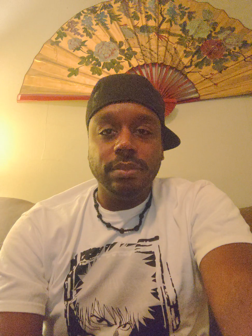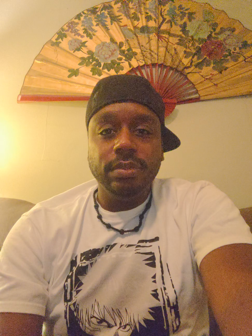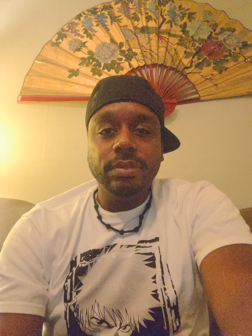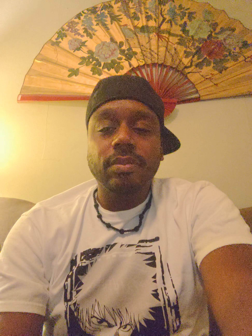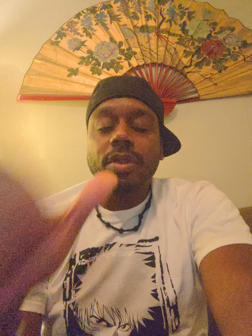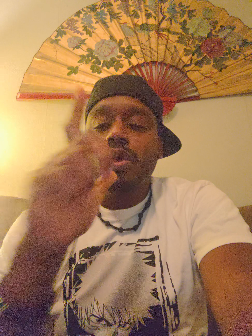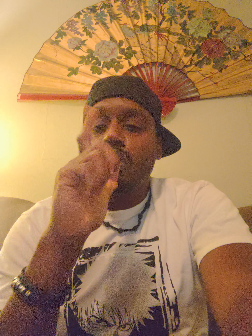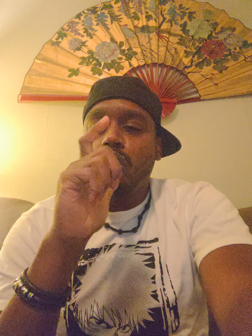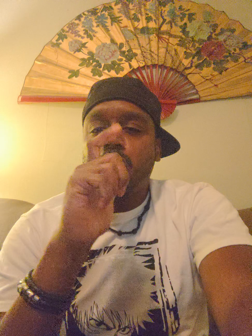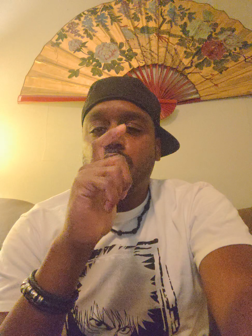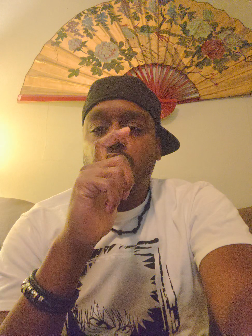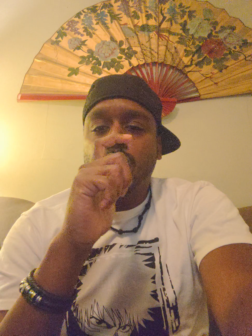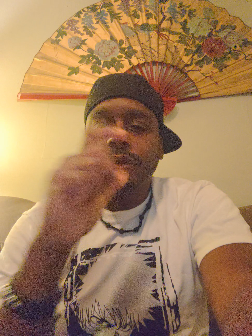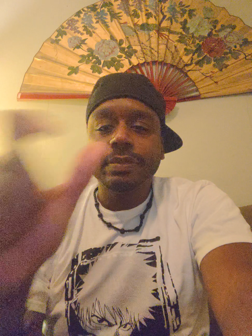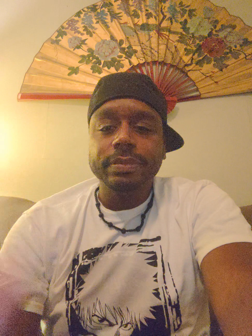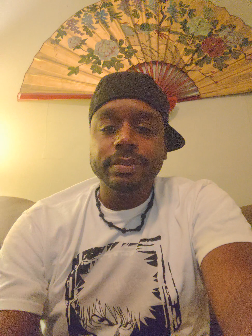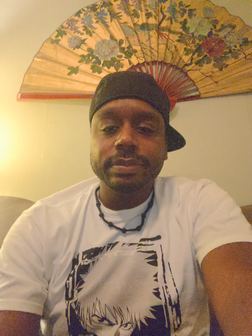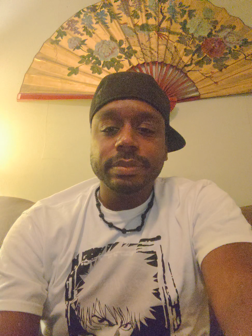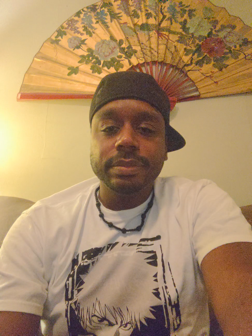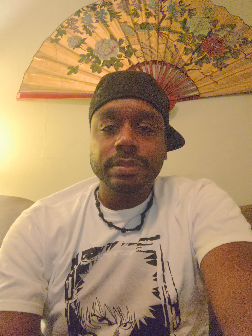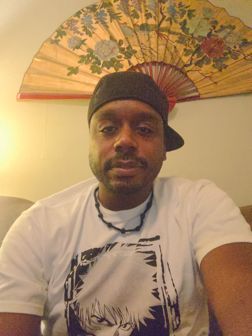who